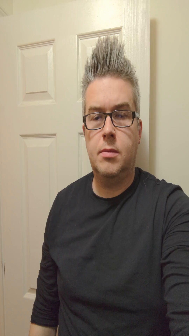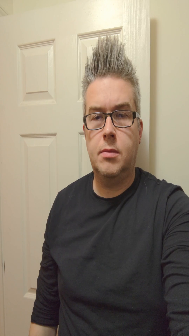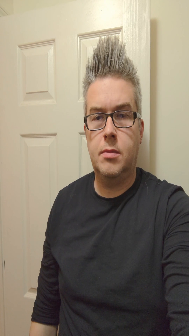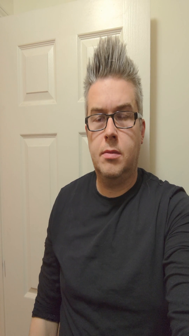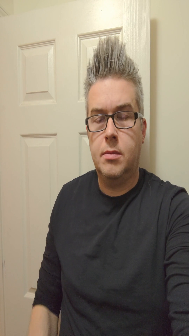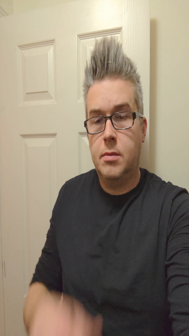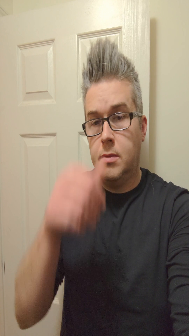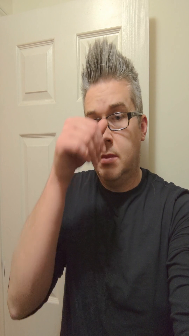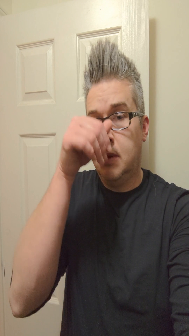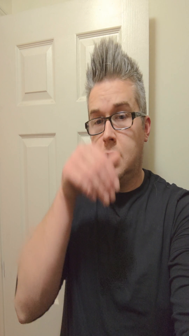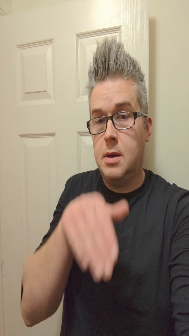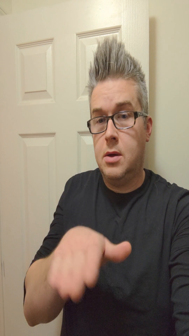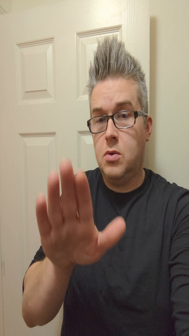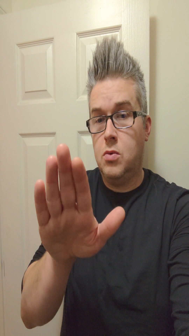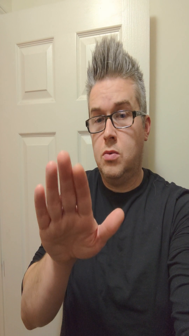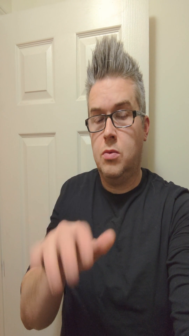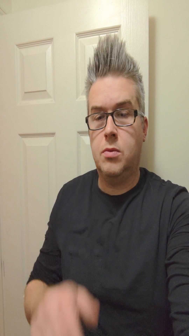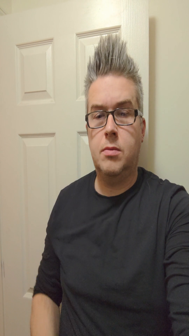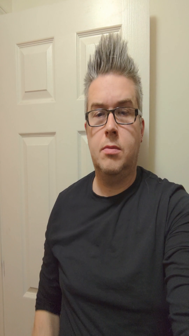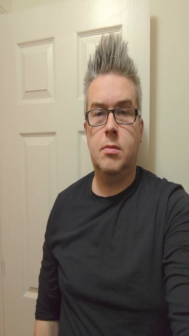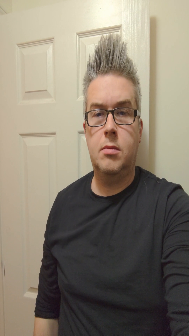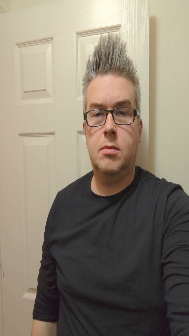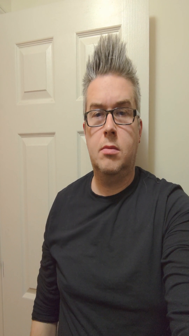elephant